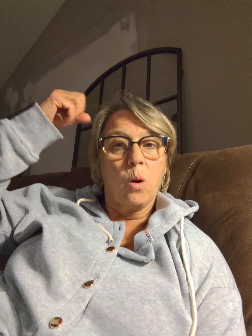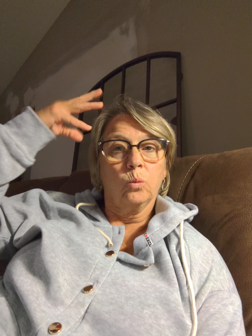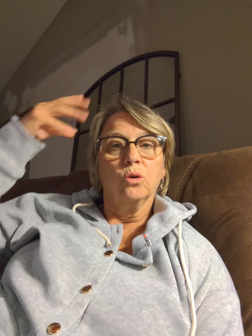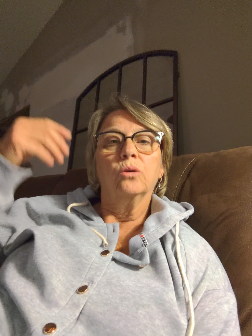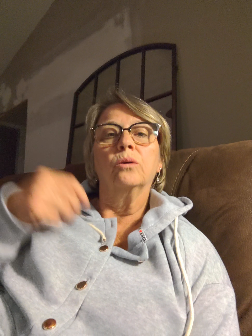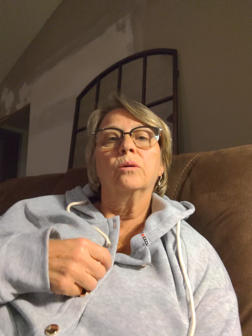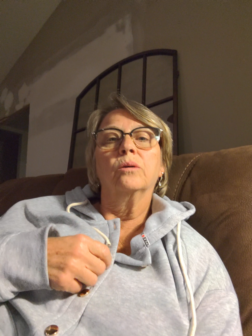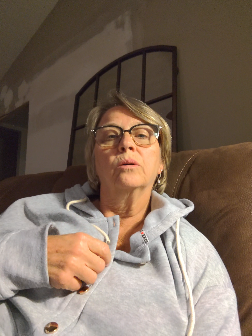shower